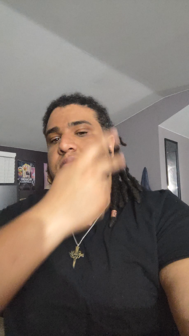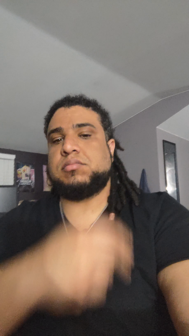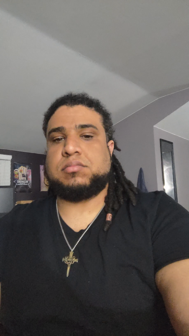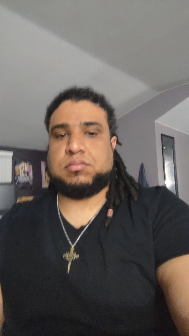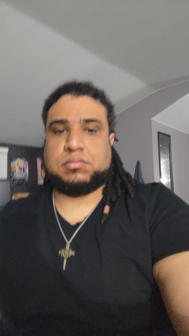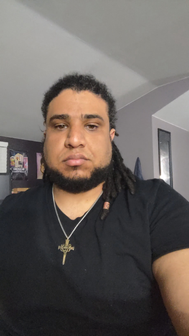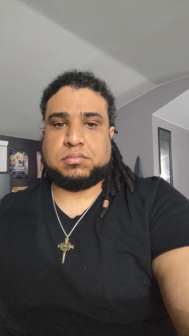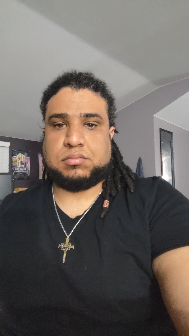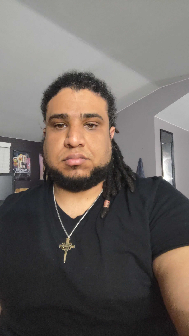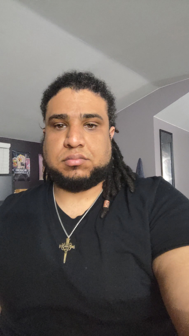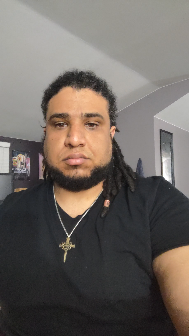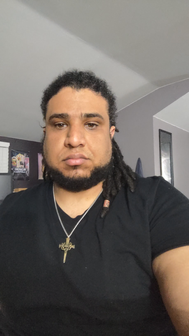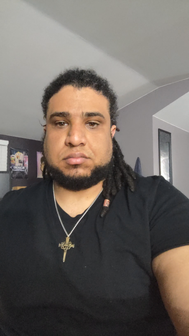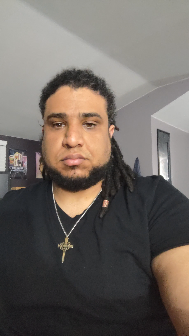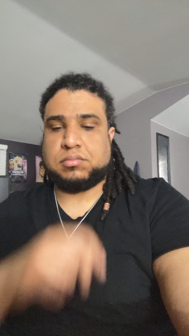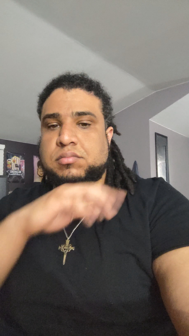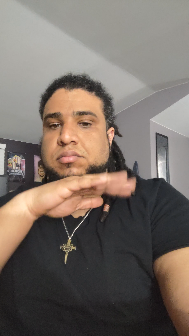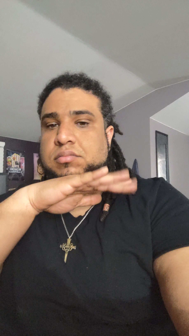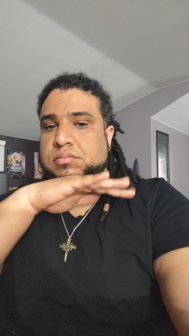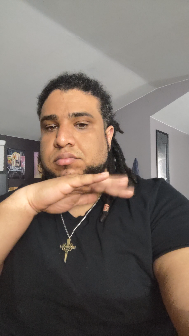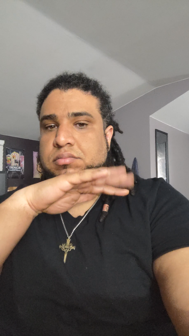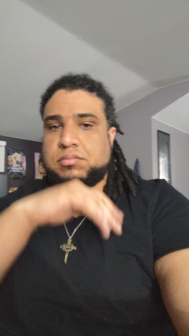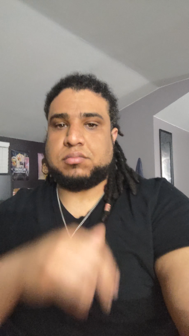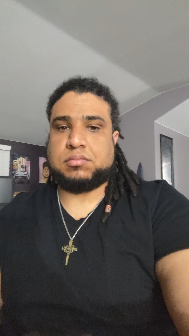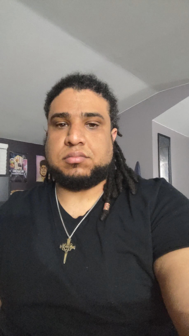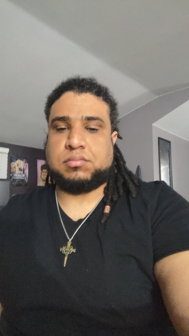naughty